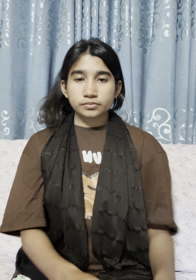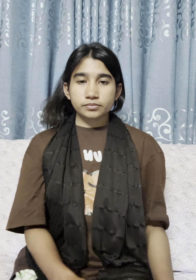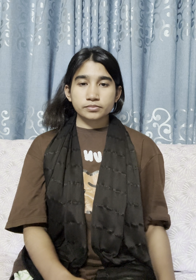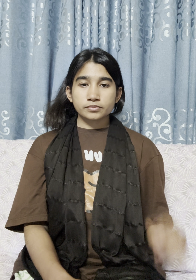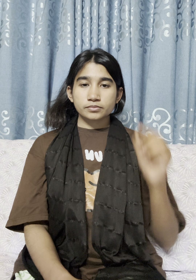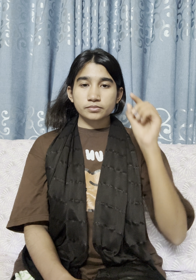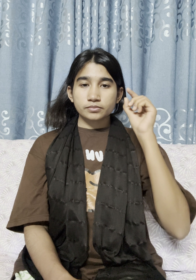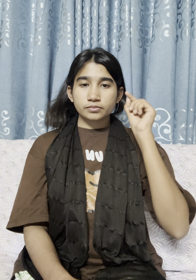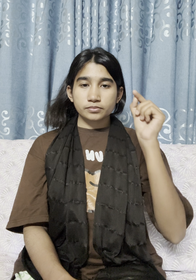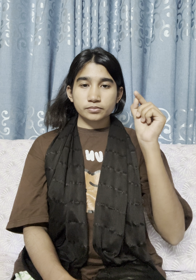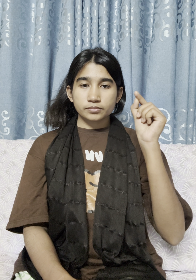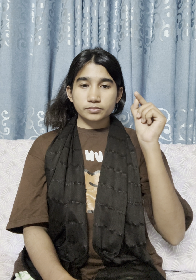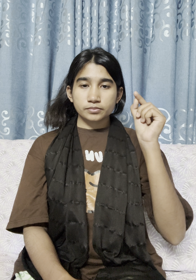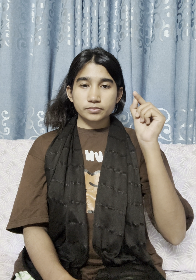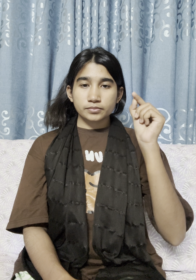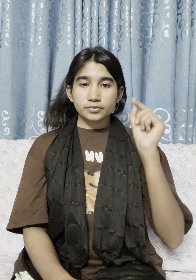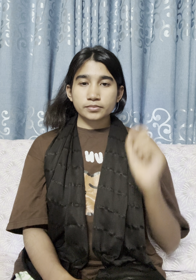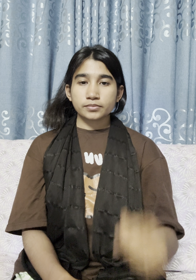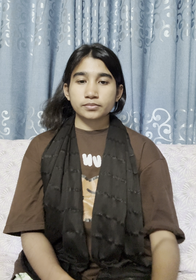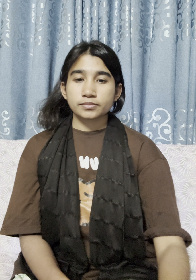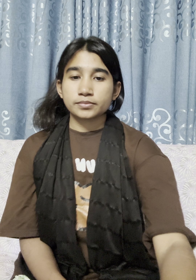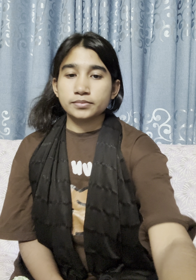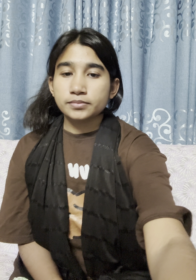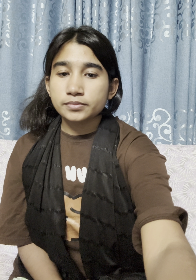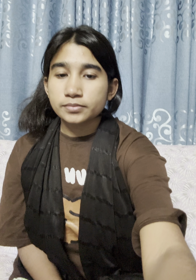চাল